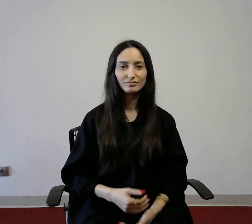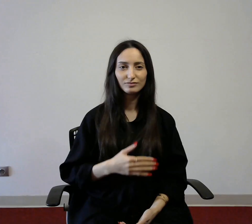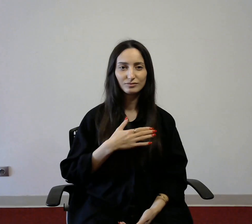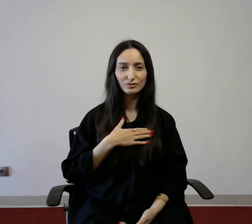mən